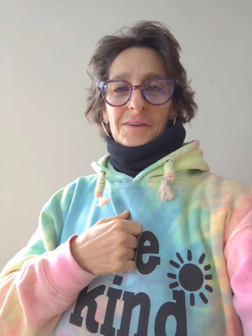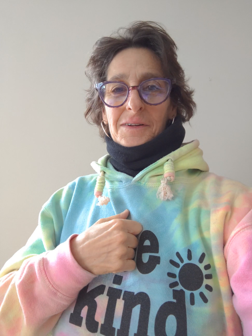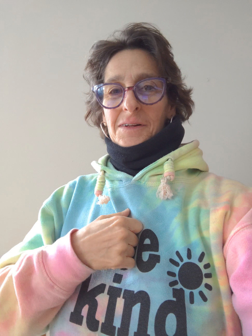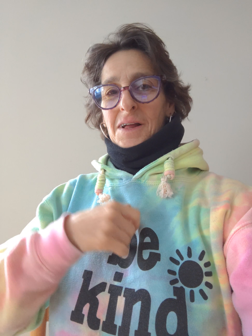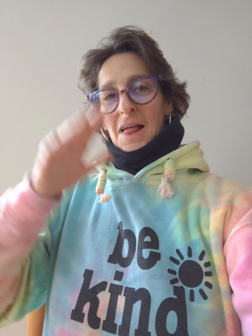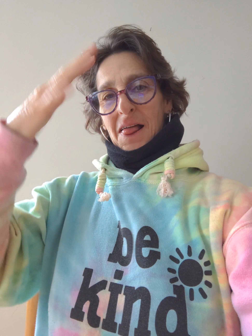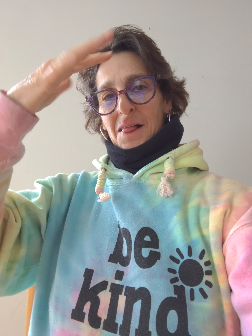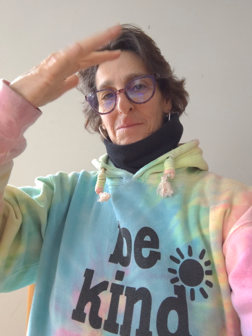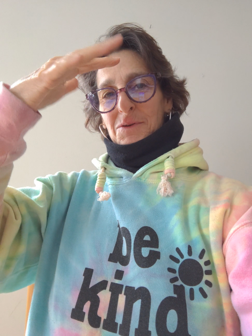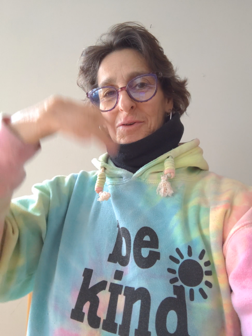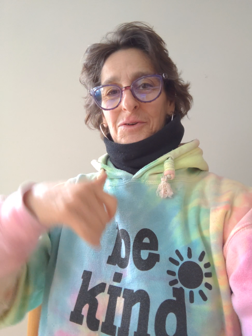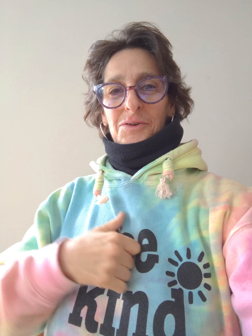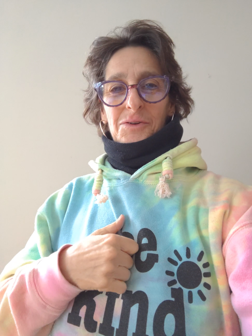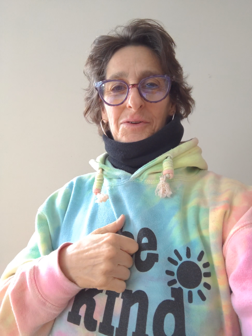helicopter